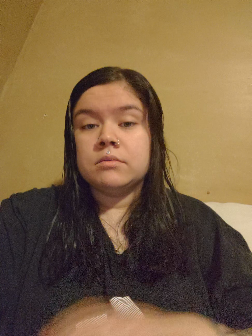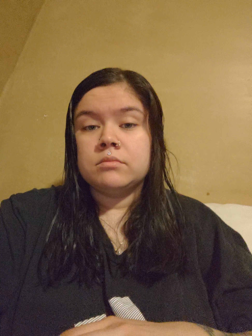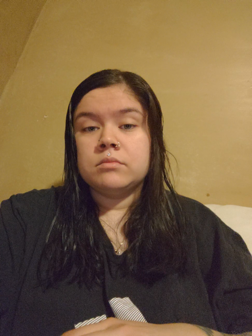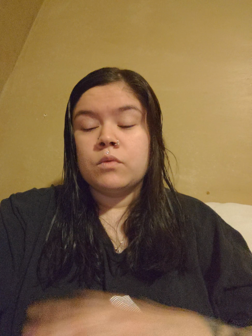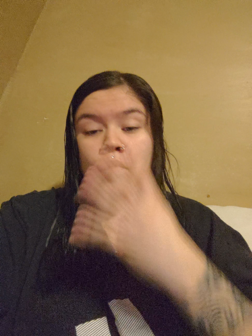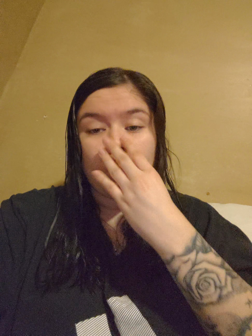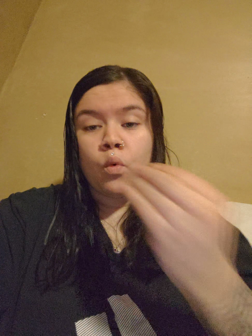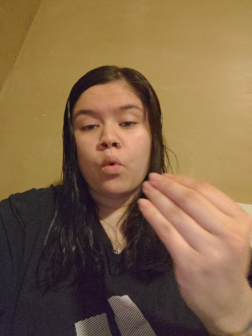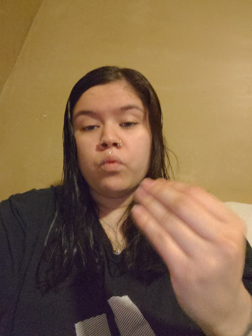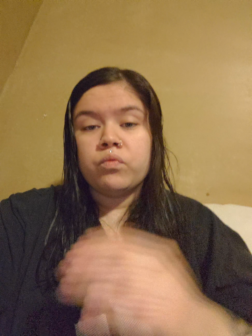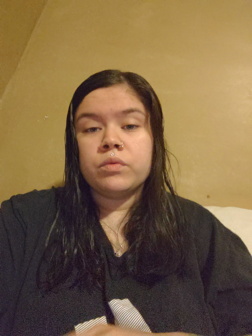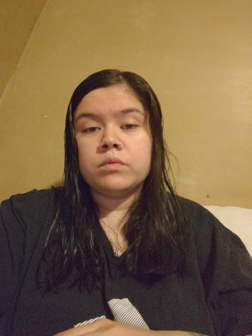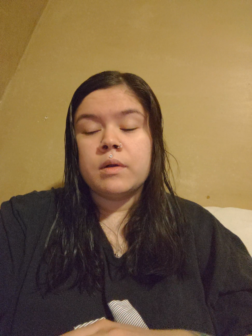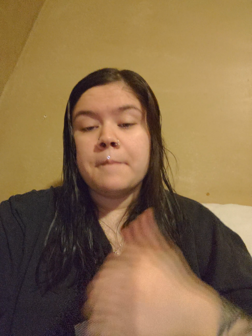wolf